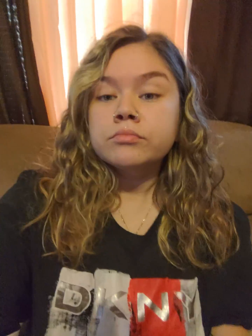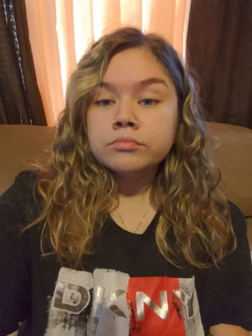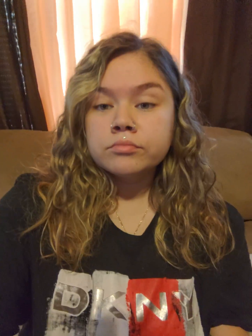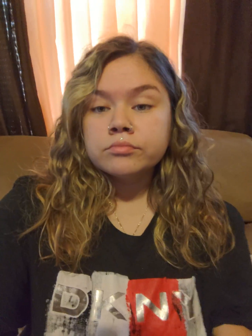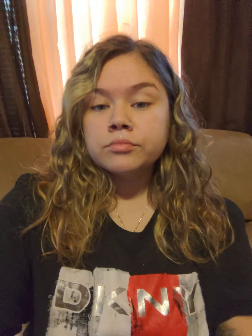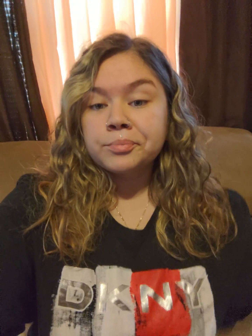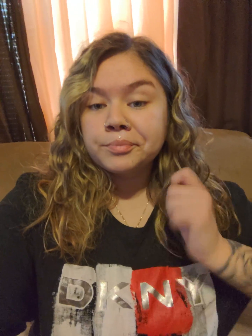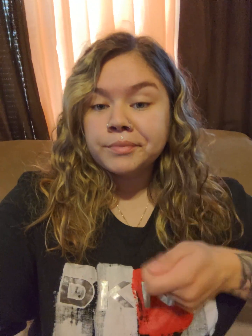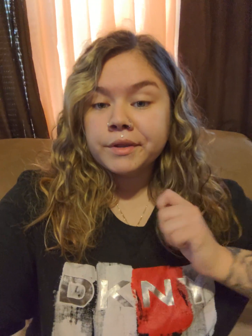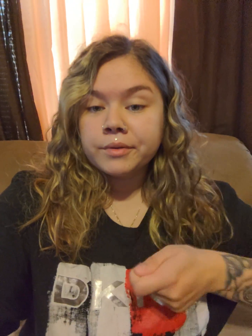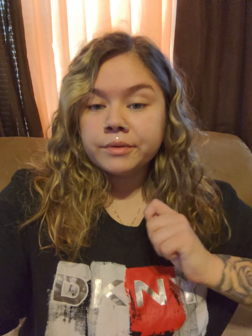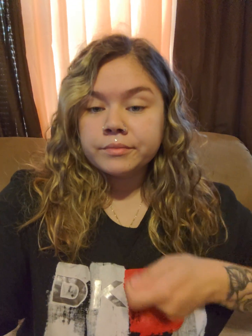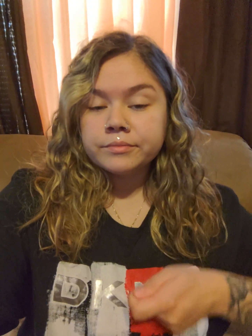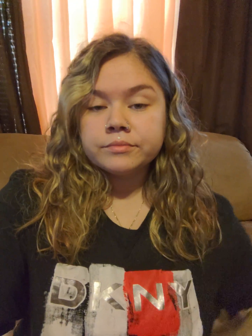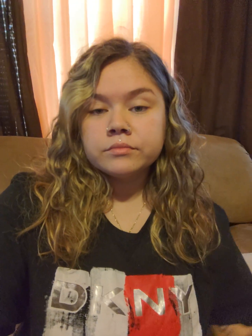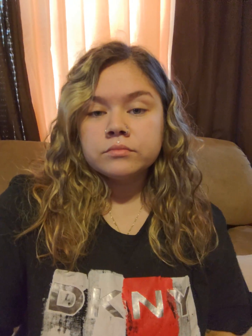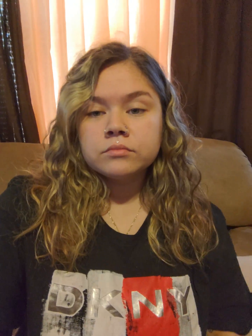cart